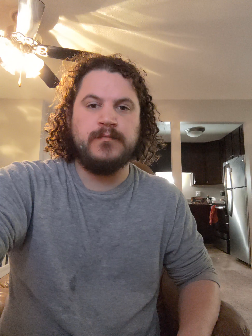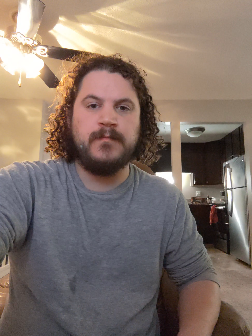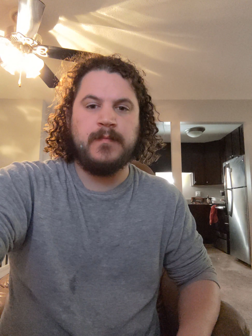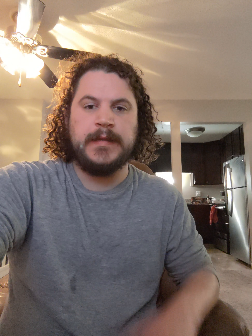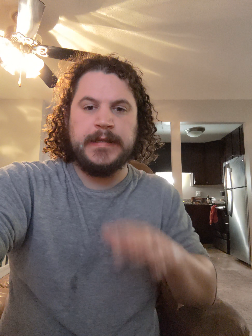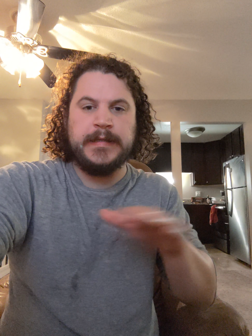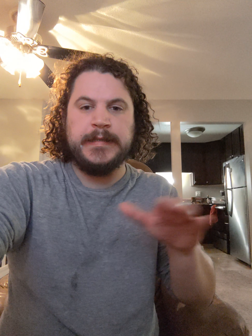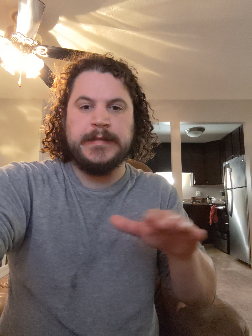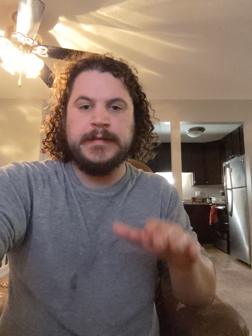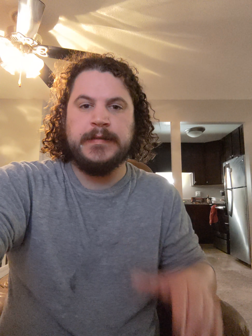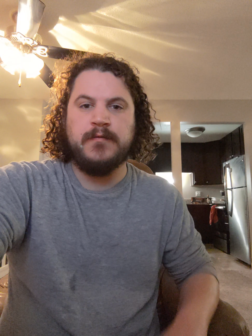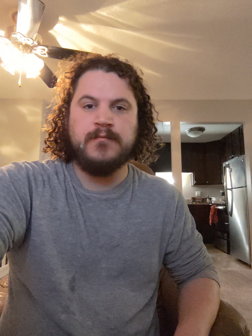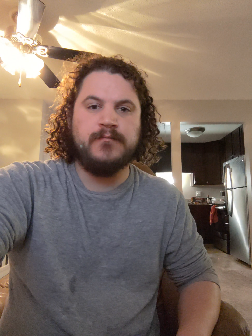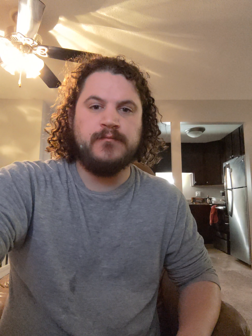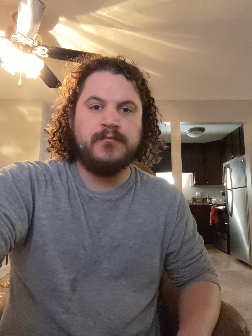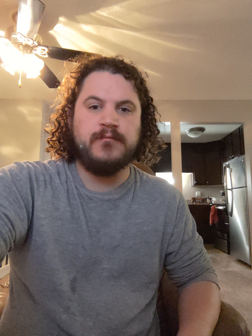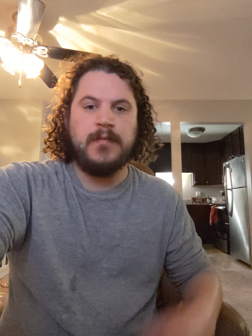clean